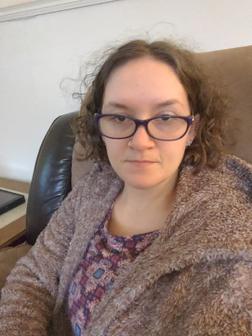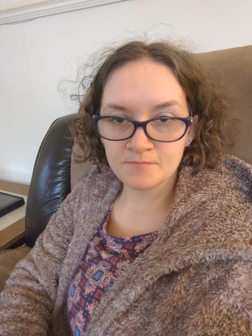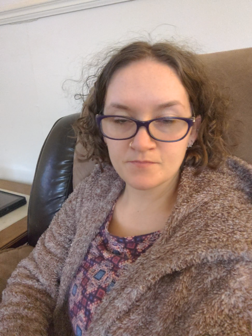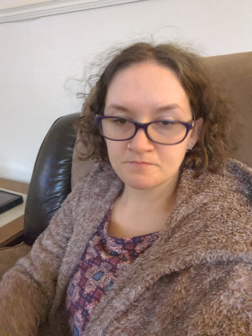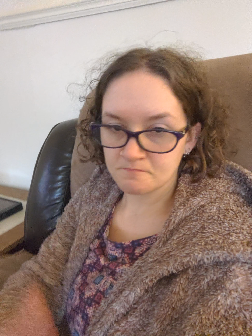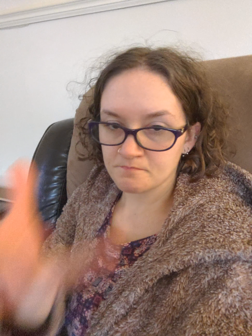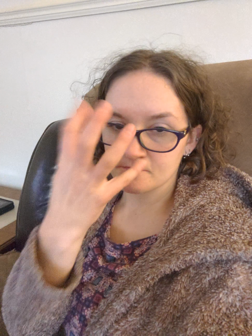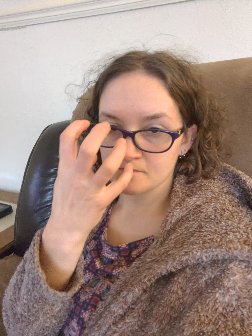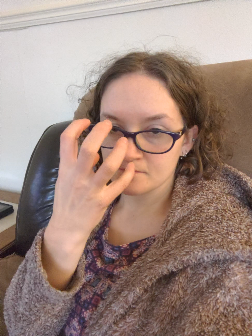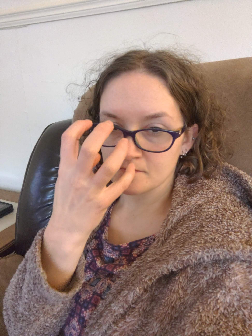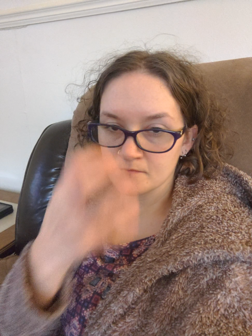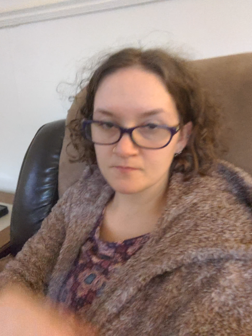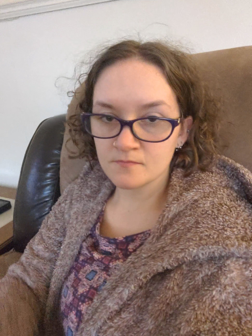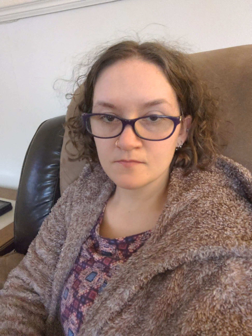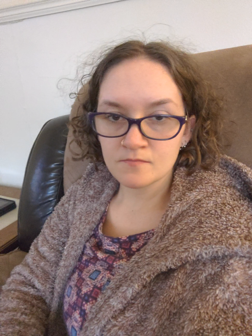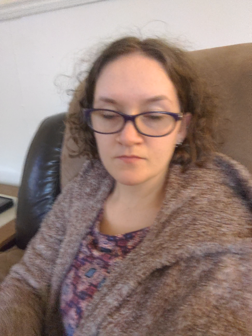mad